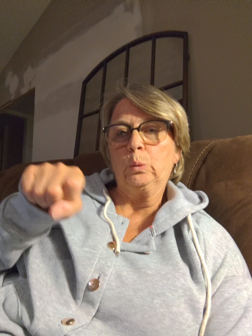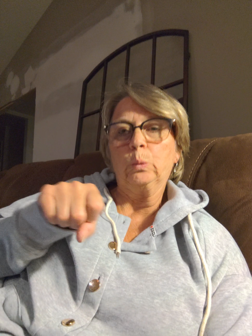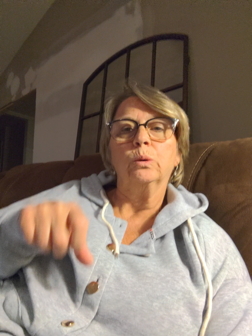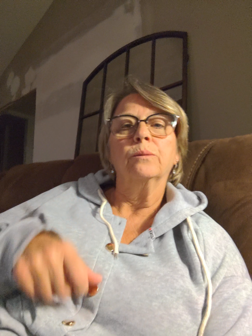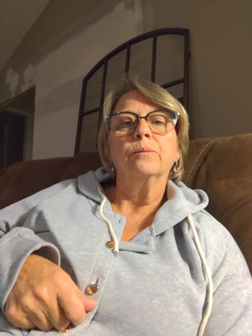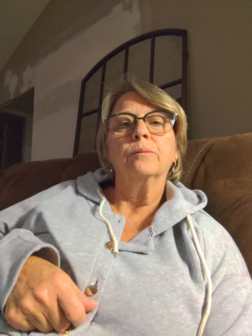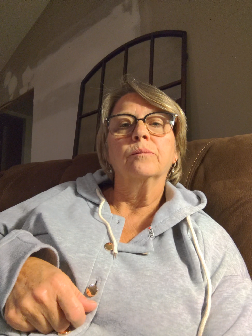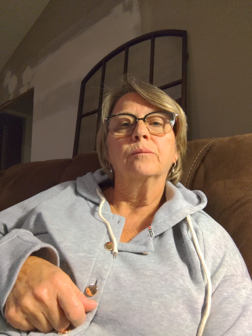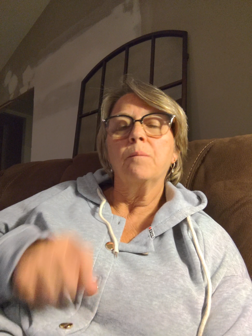shoe